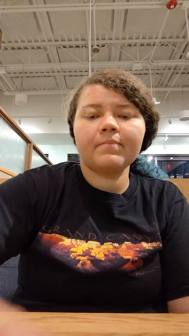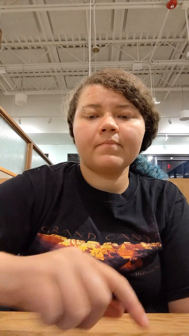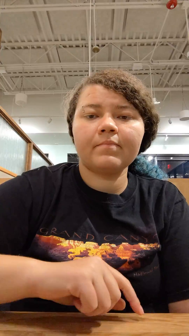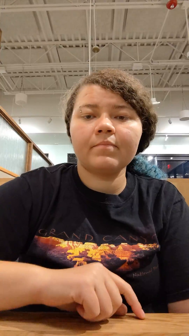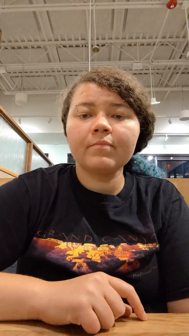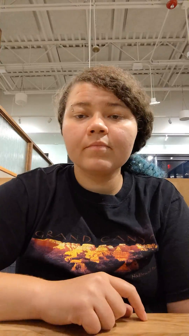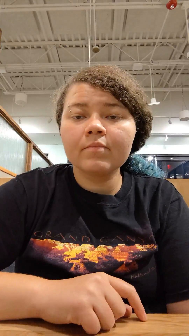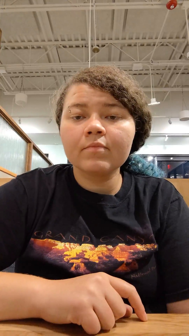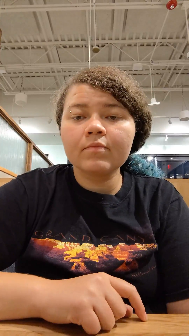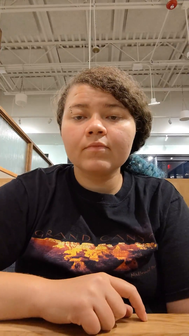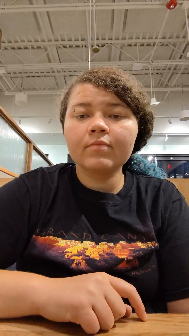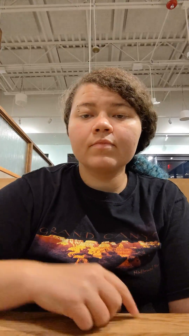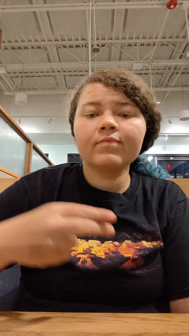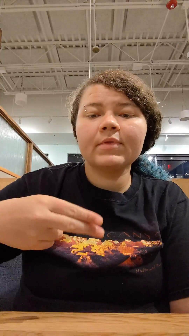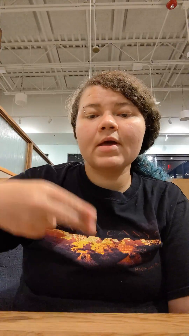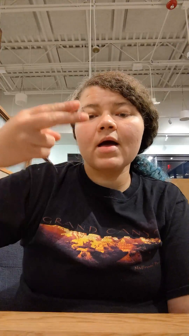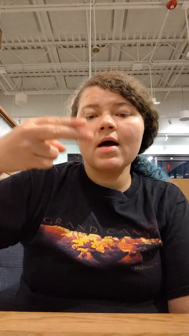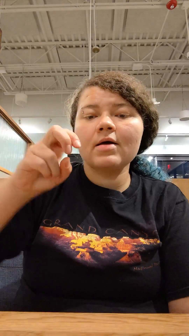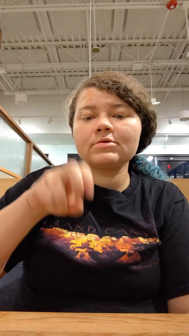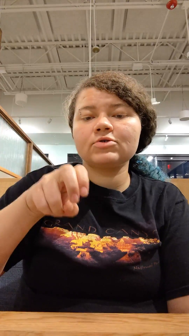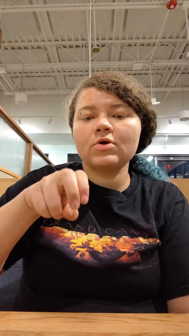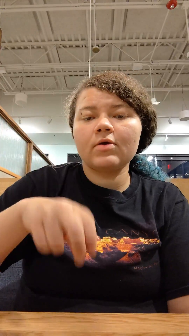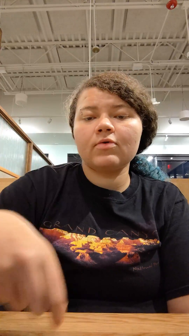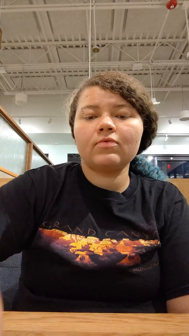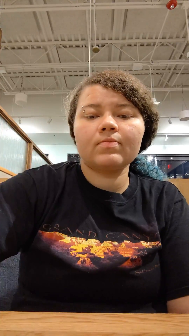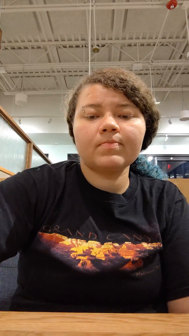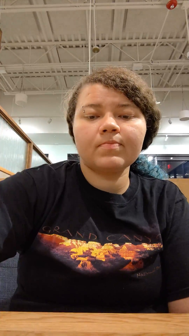high chair